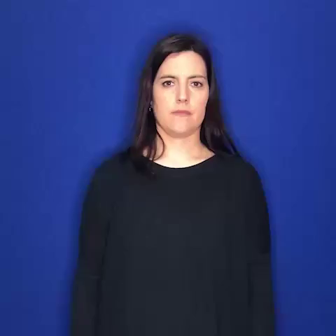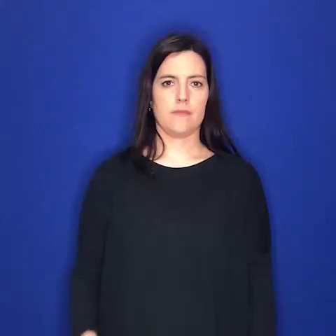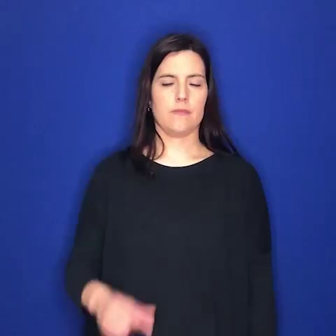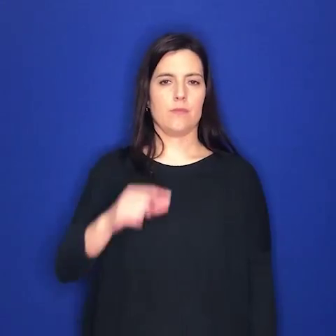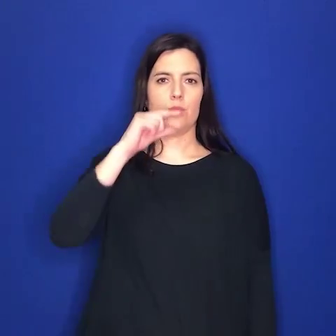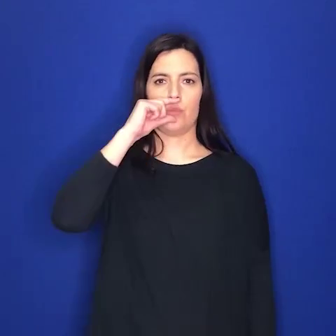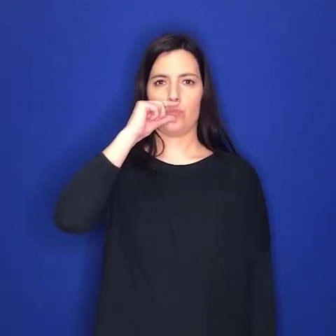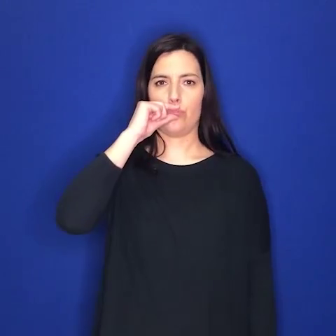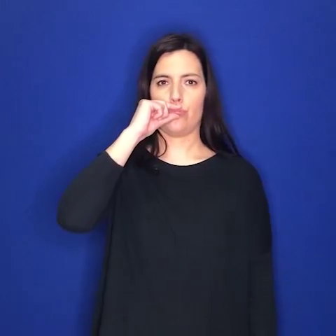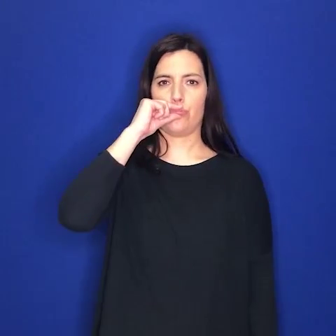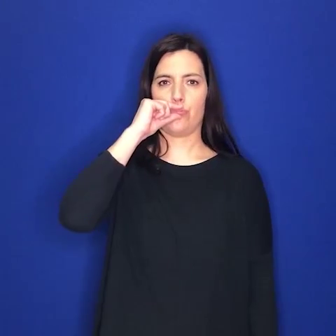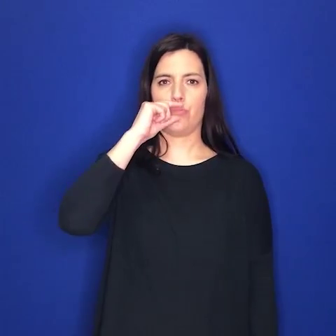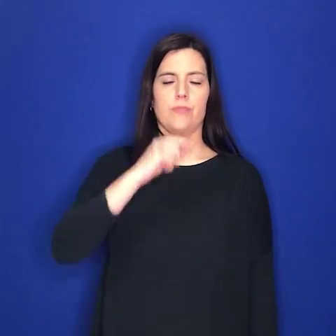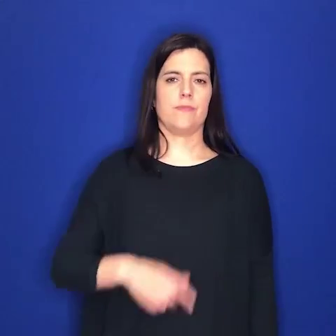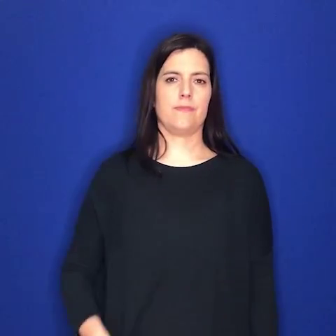pis